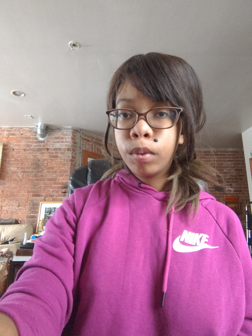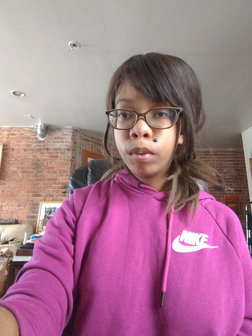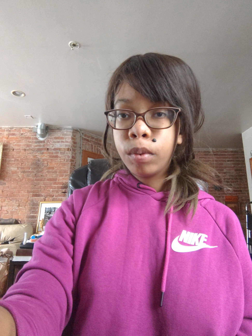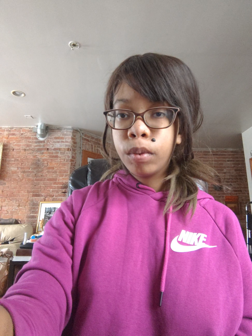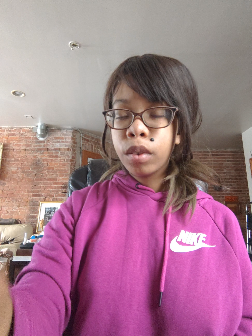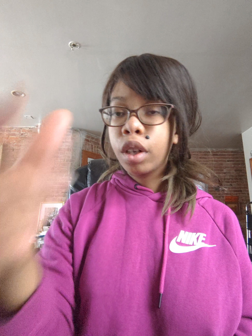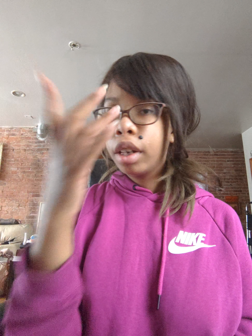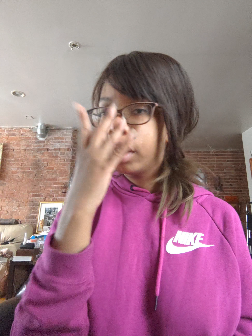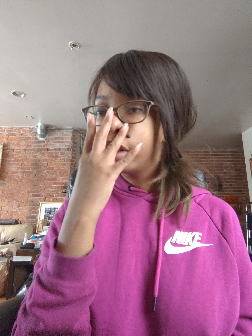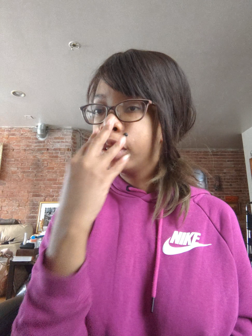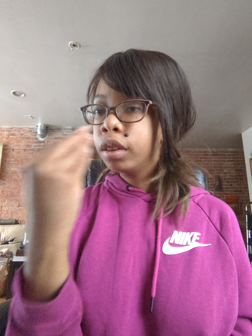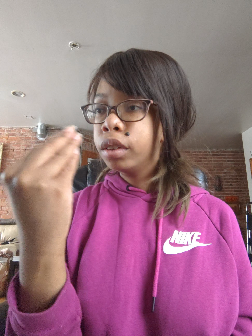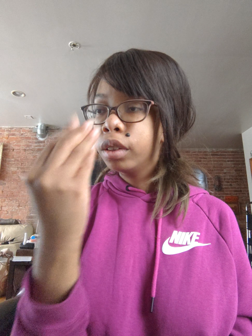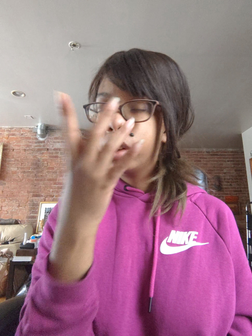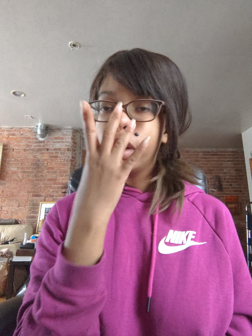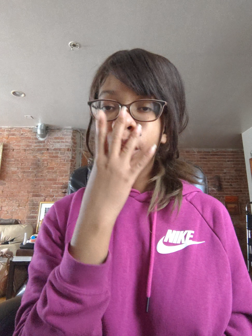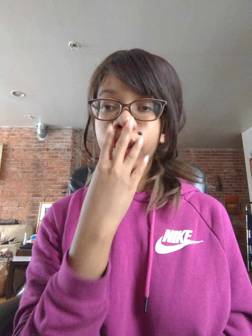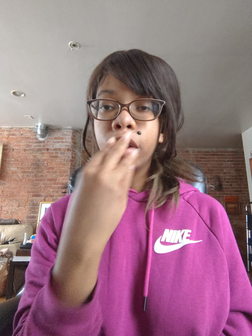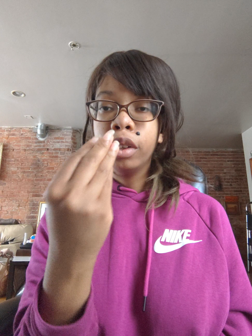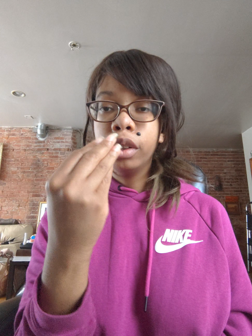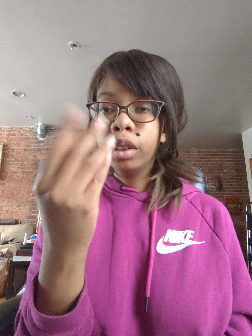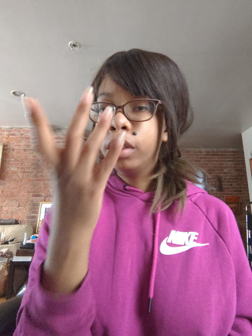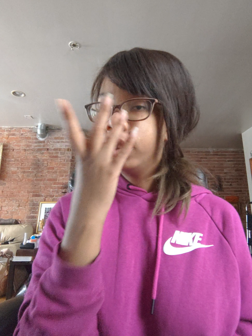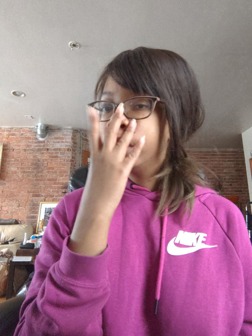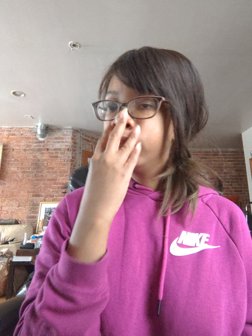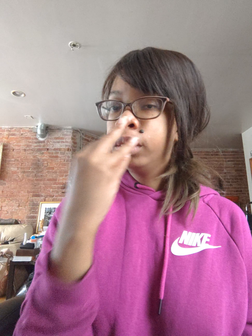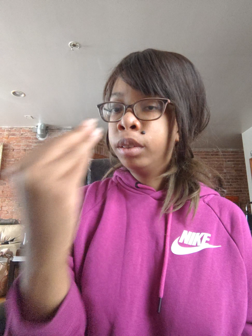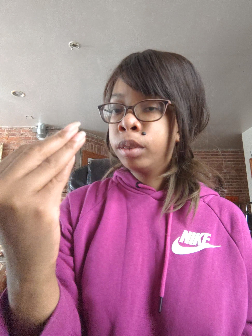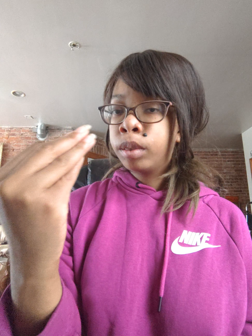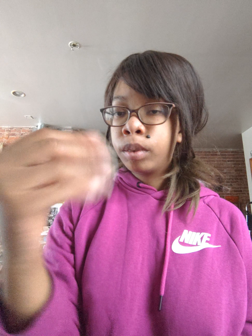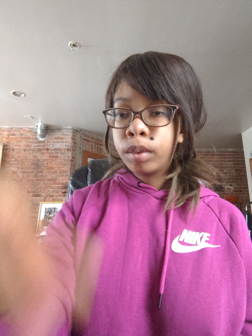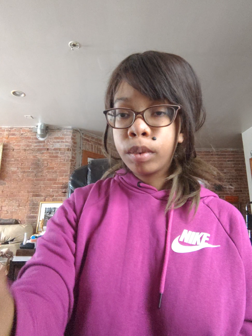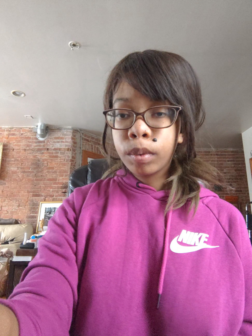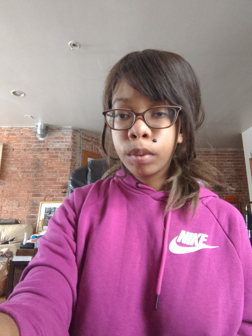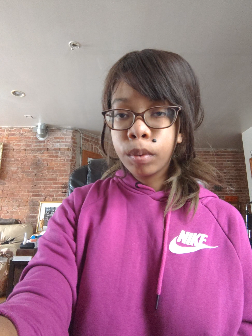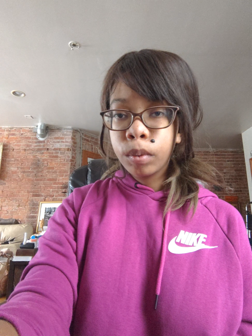wolf